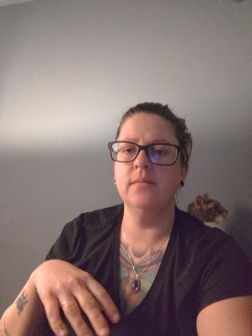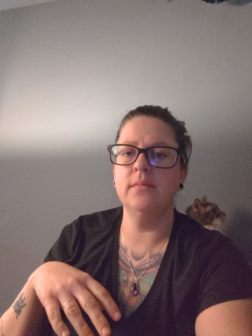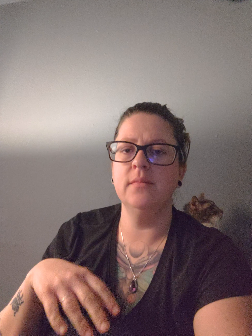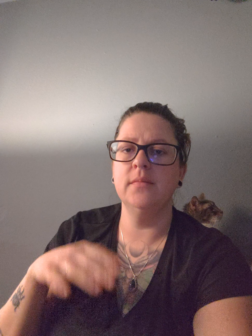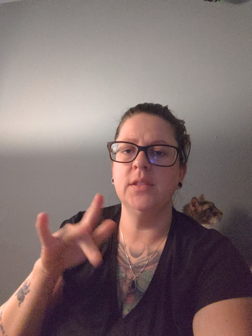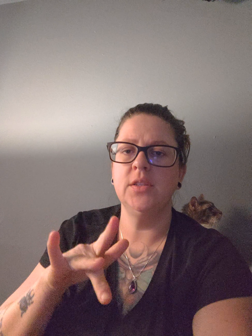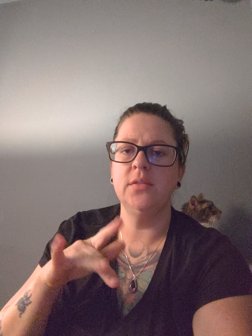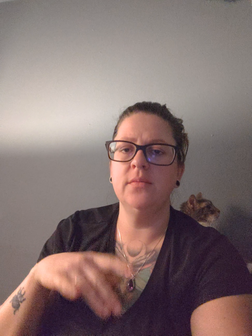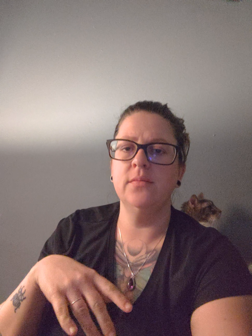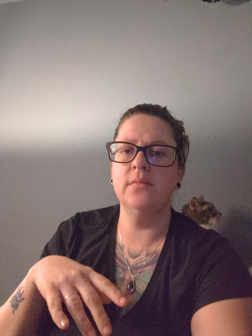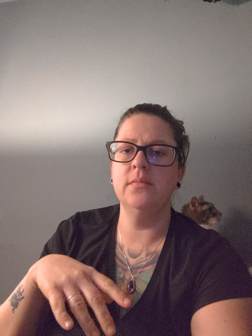touch